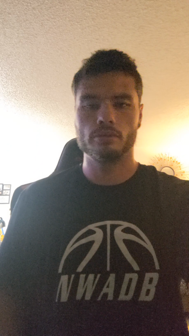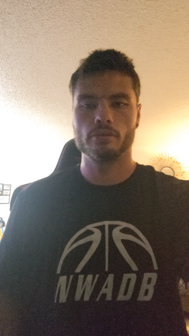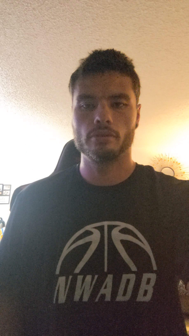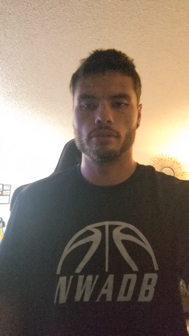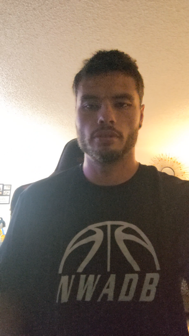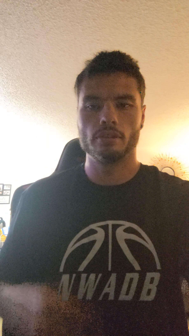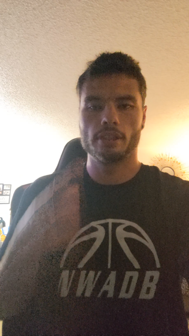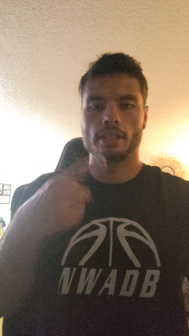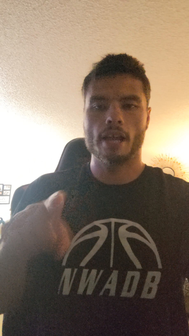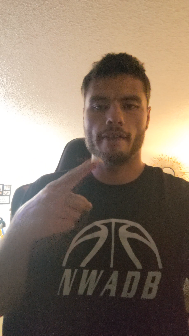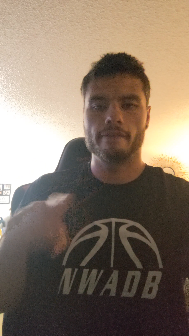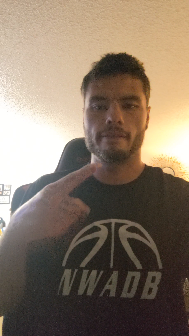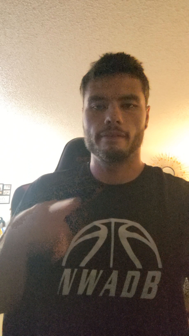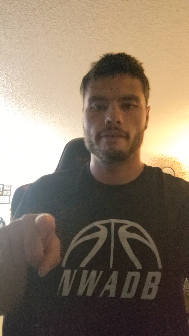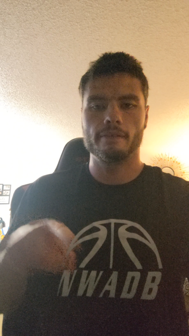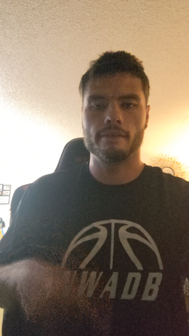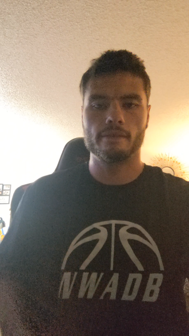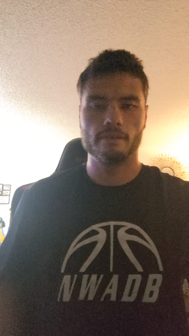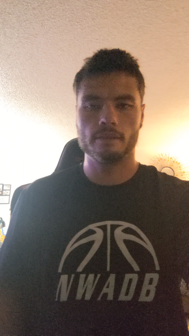knife